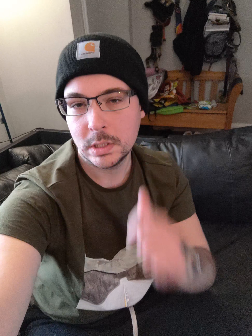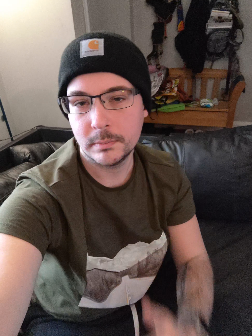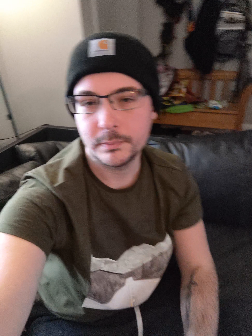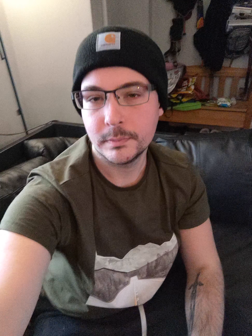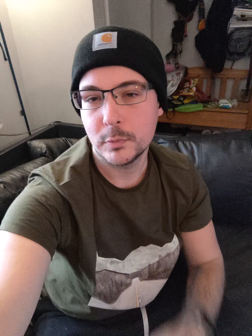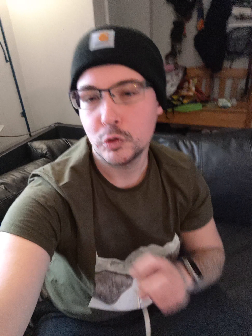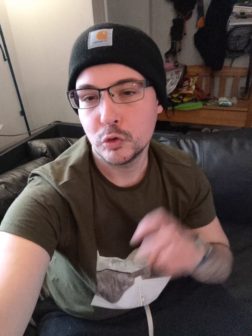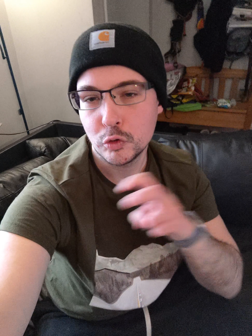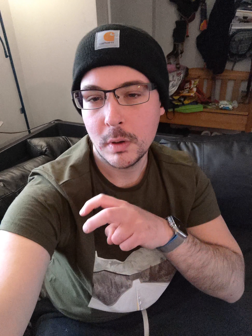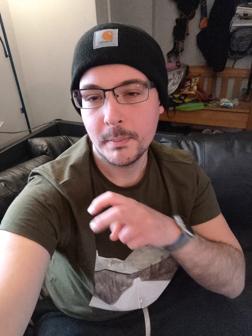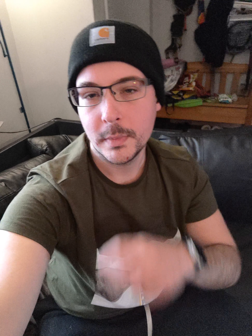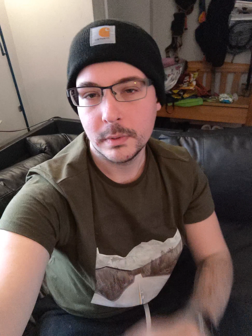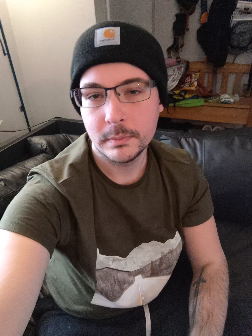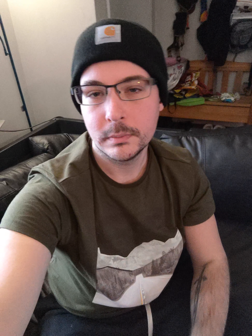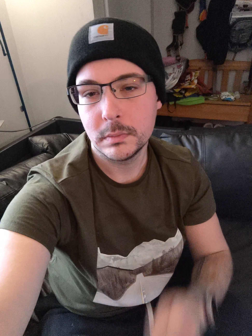jump